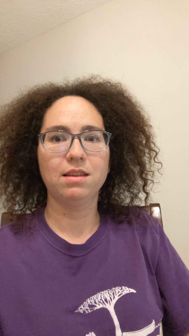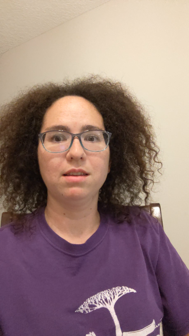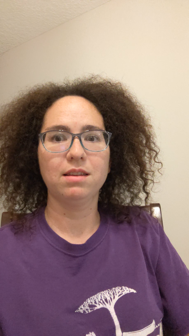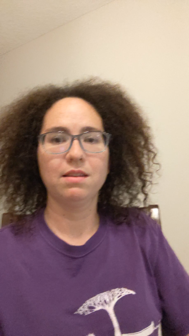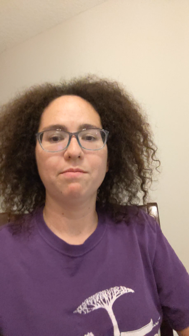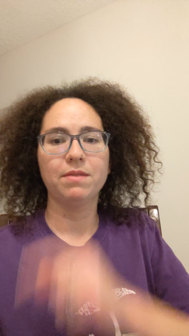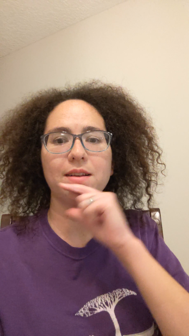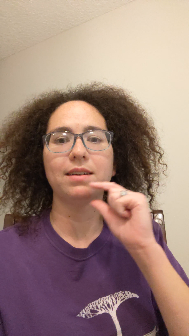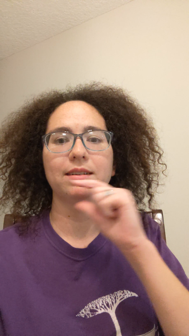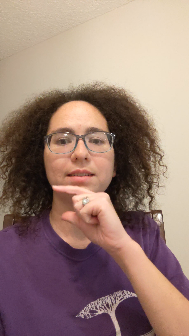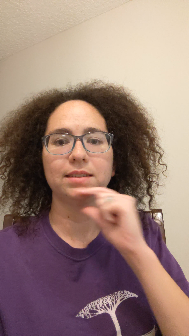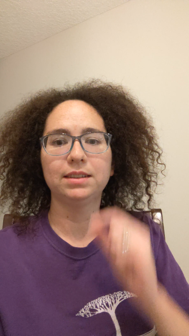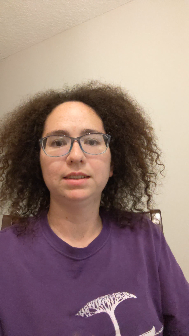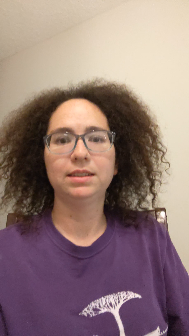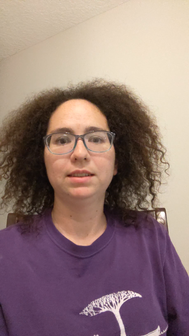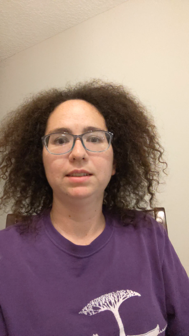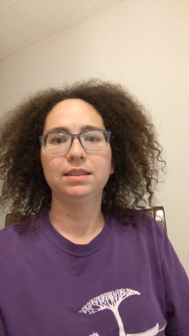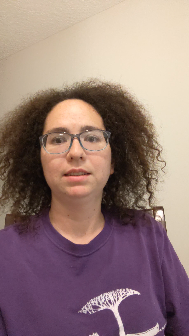glue